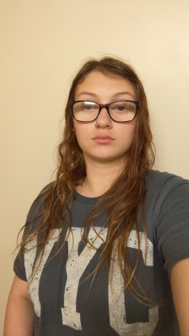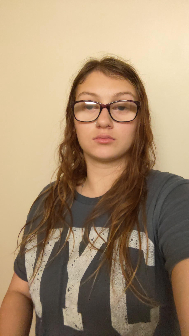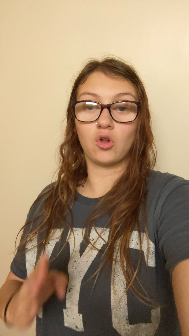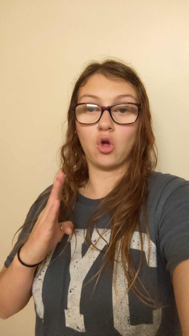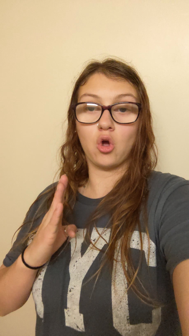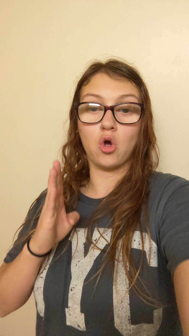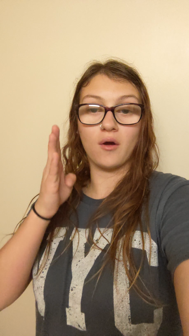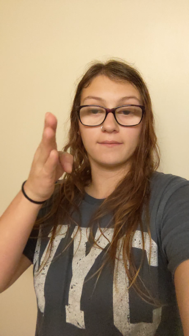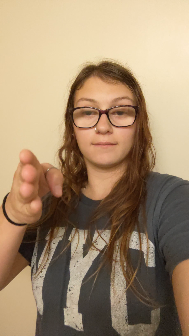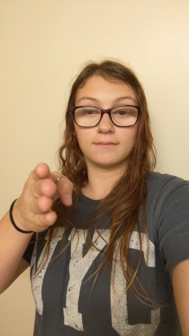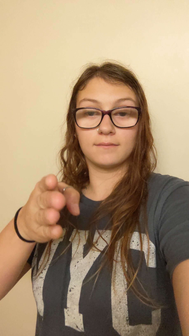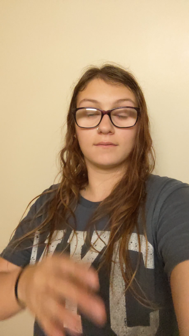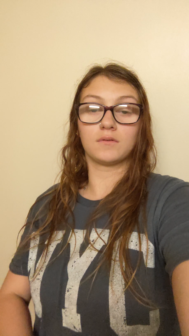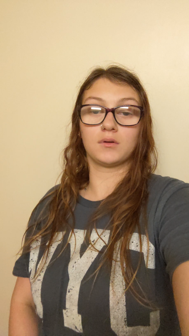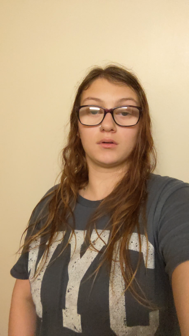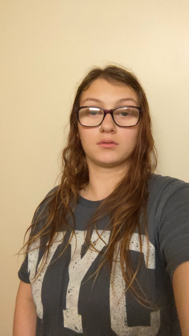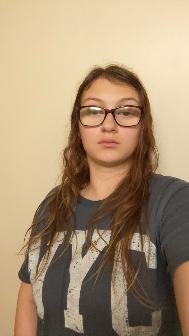over